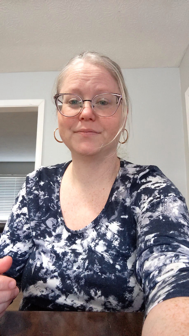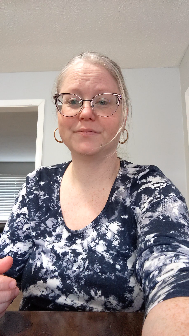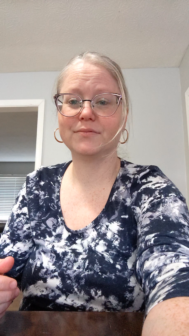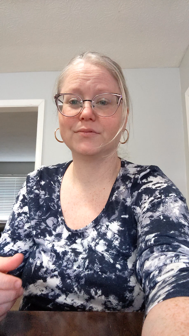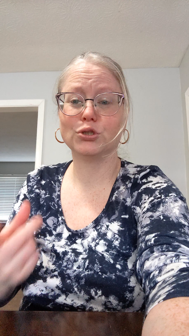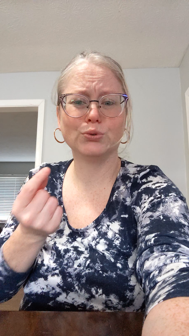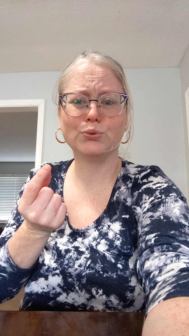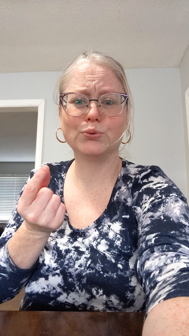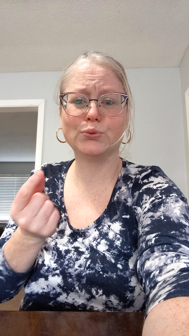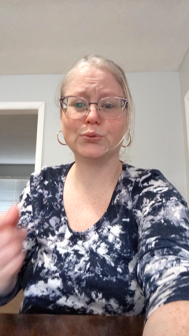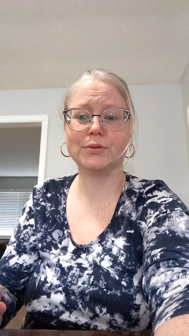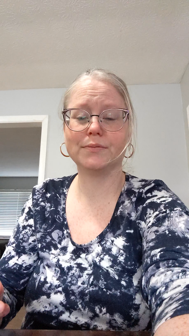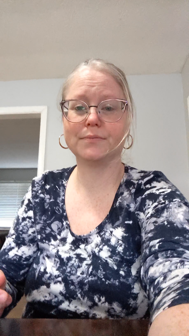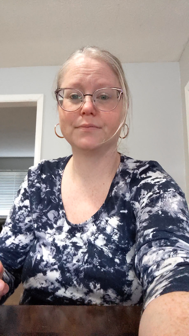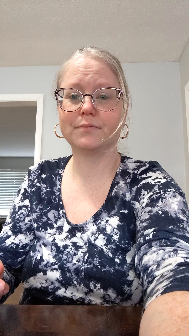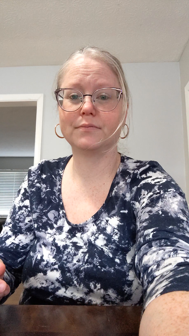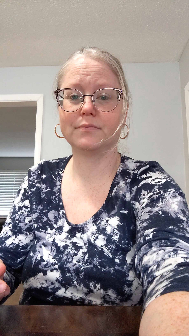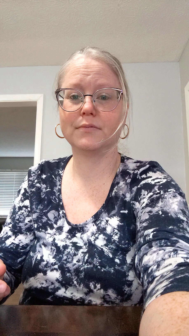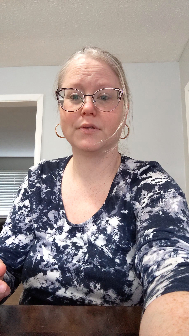do